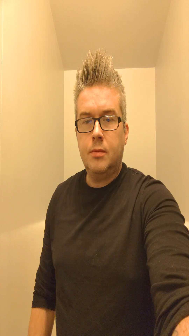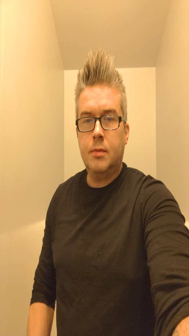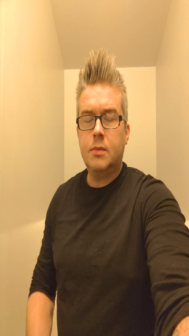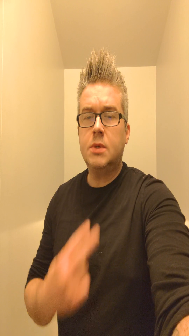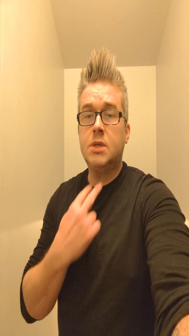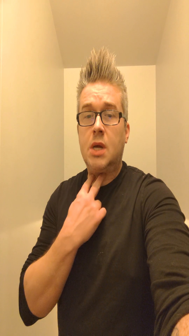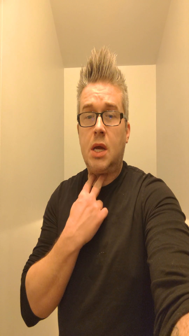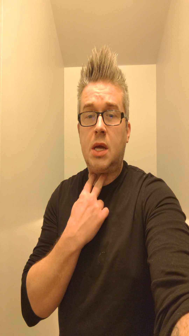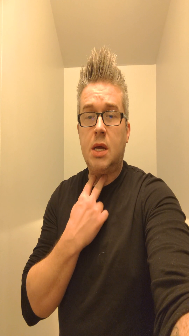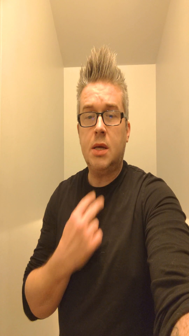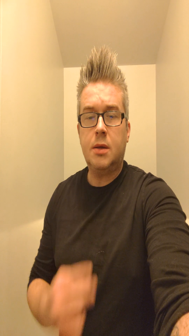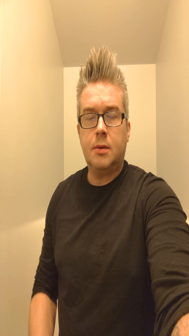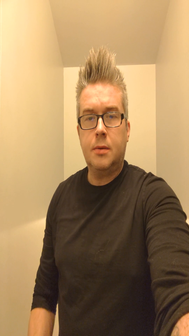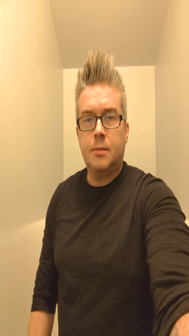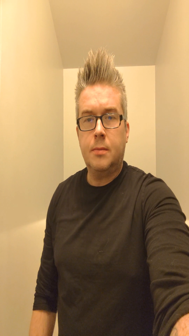stuck